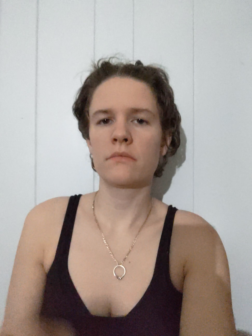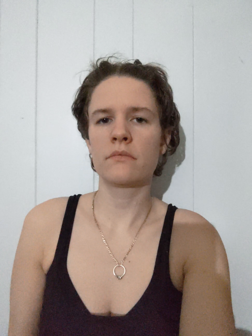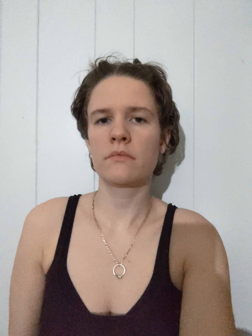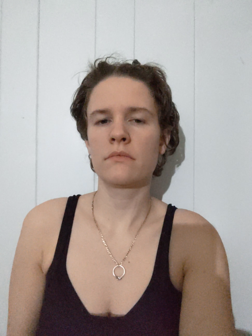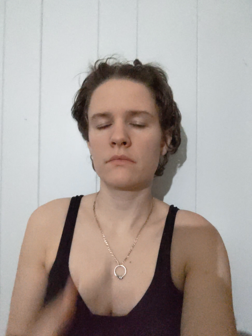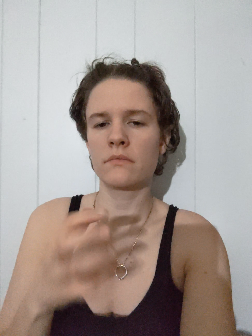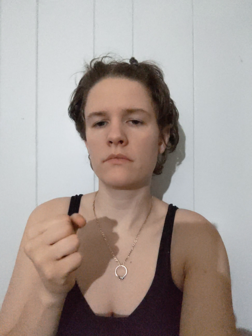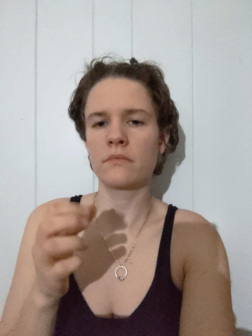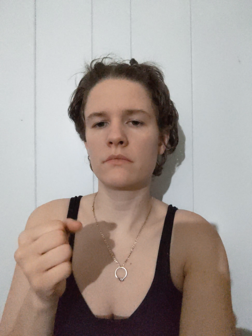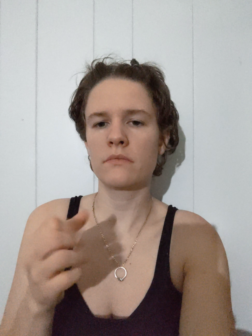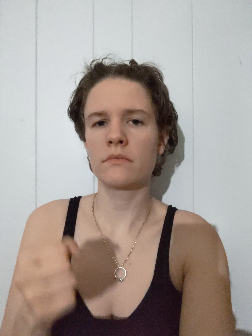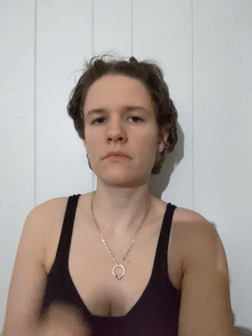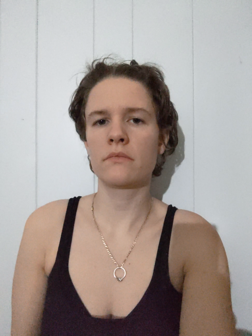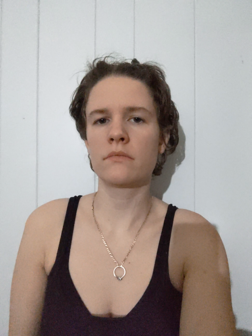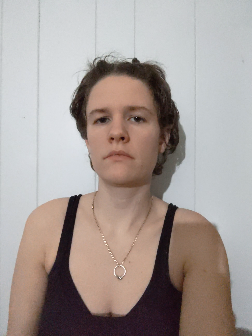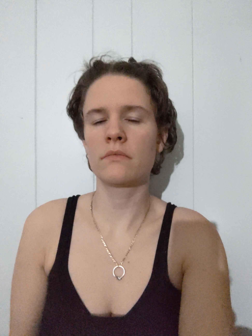milk